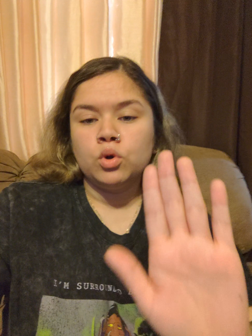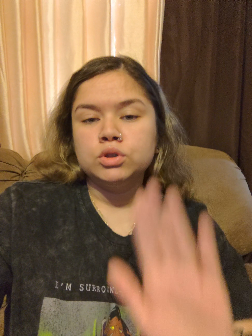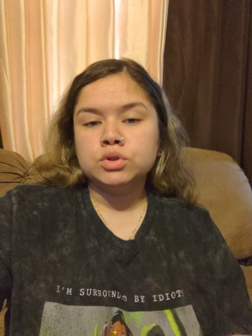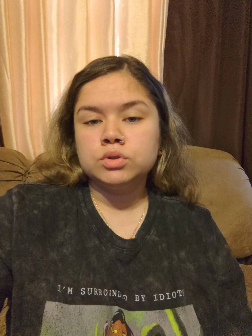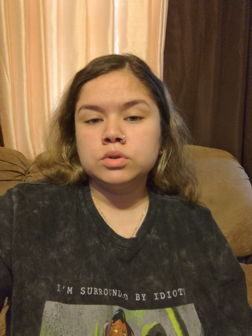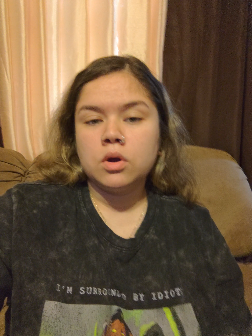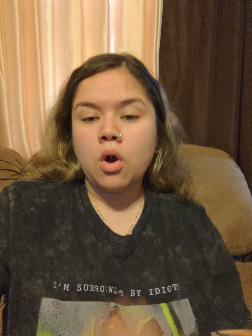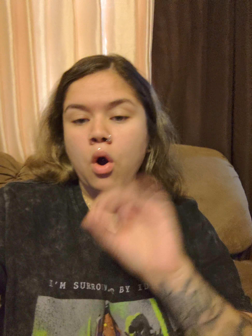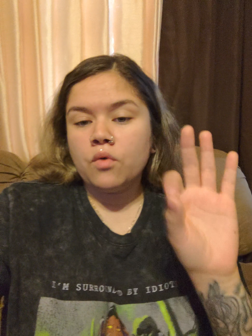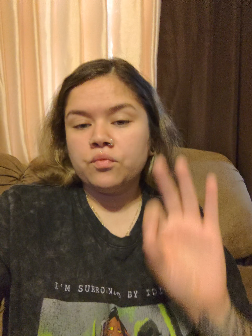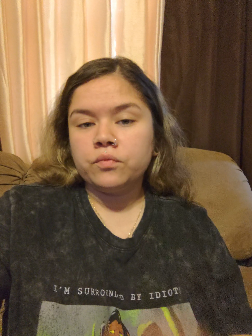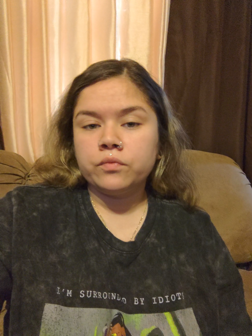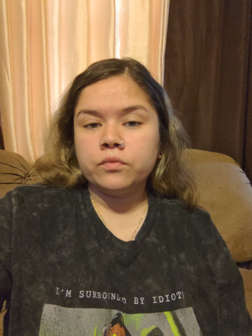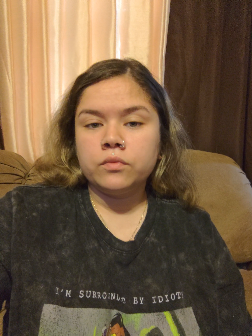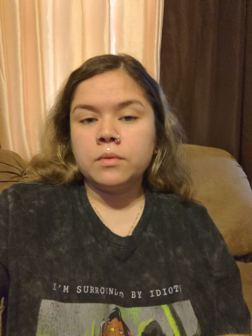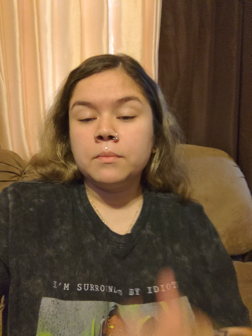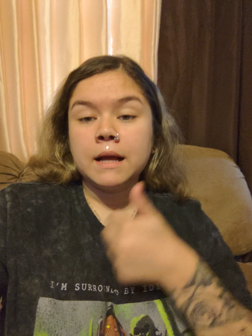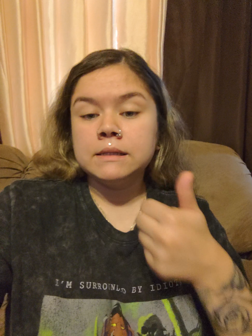of